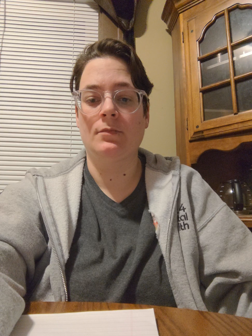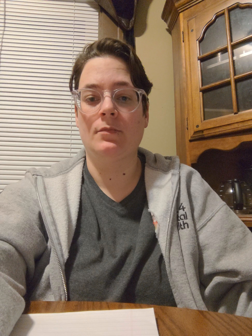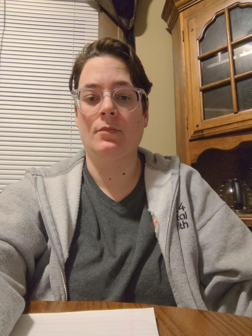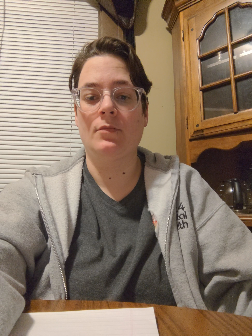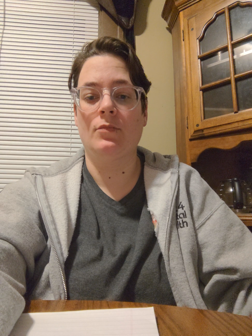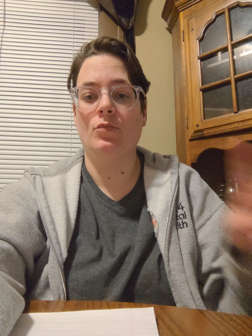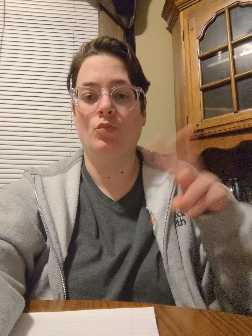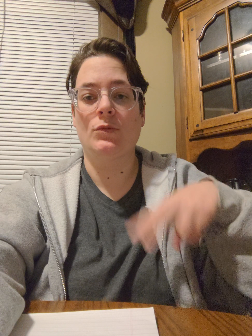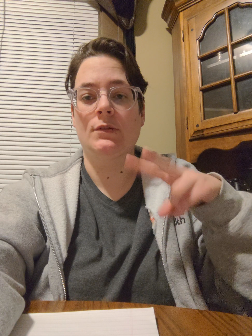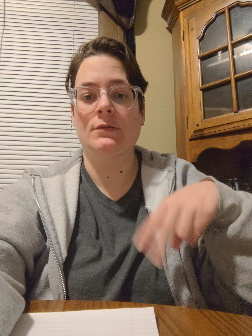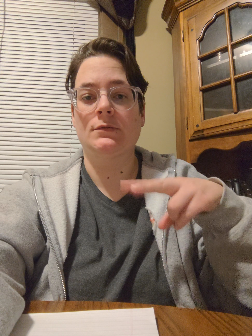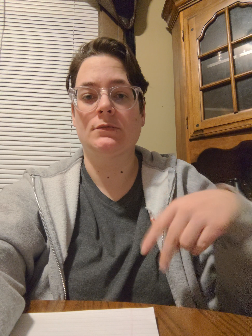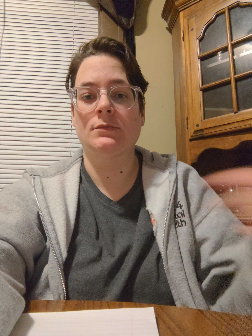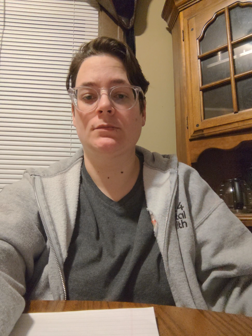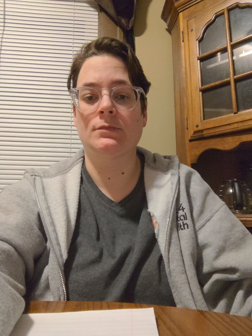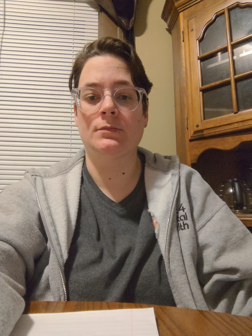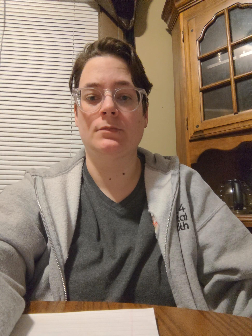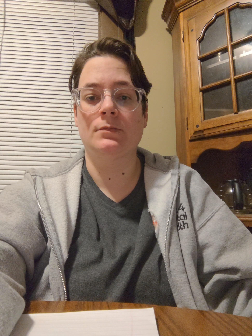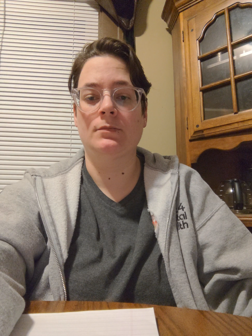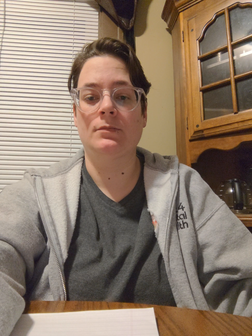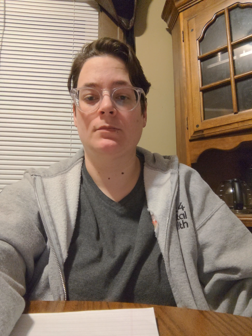read